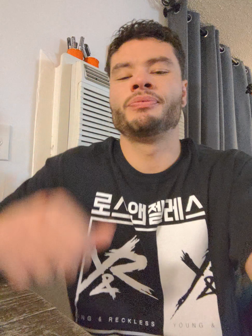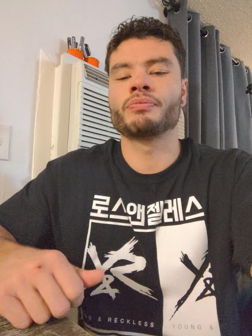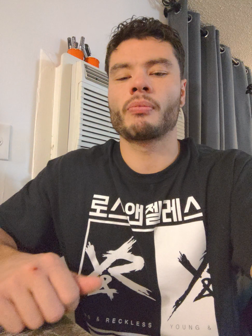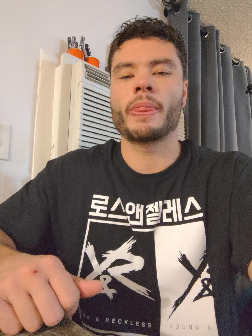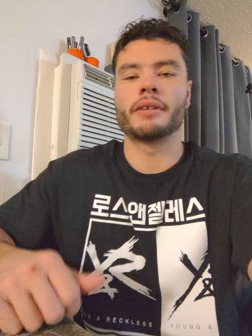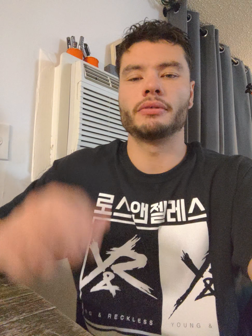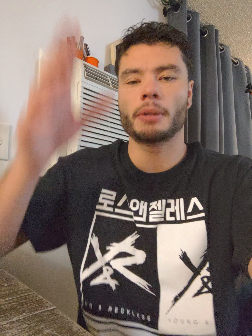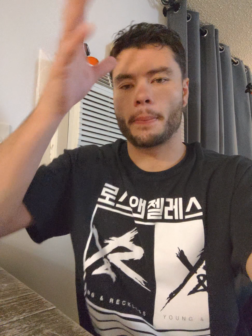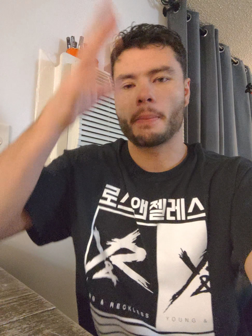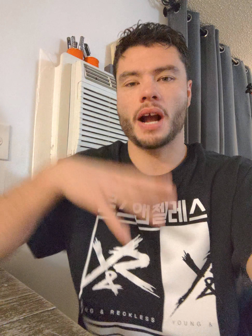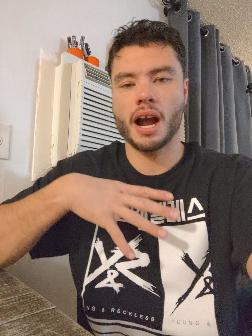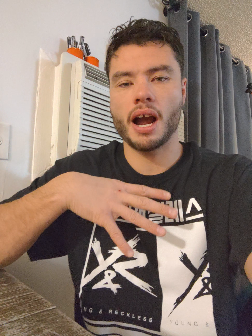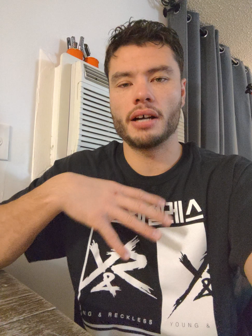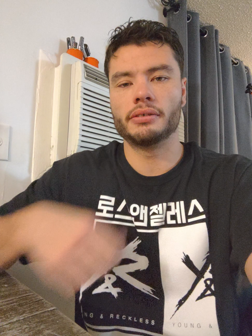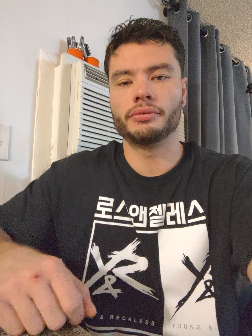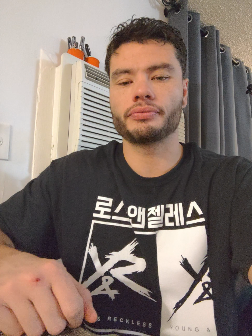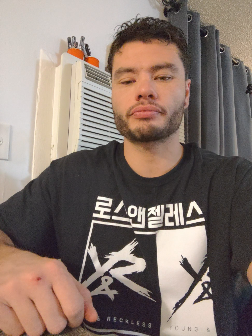man